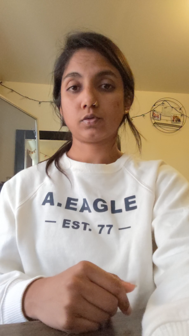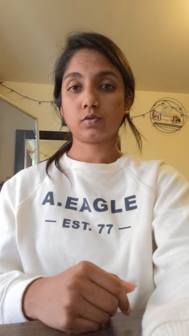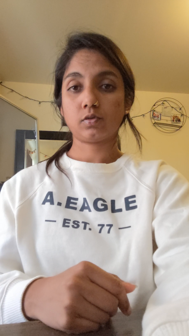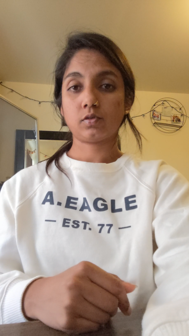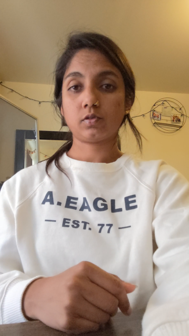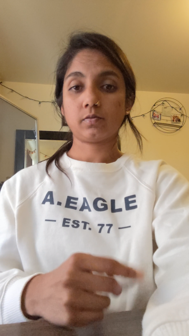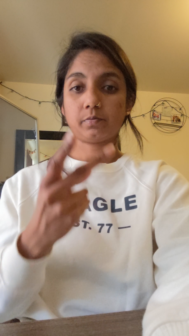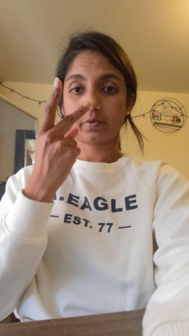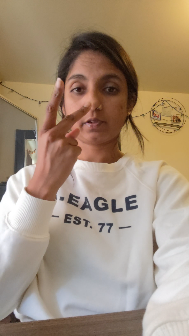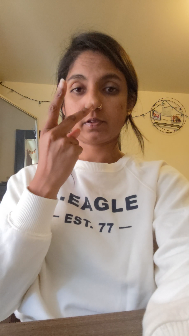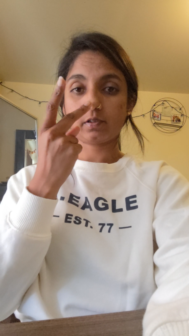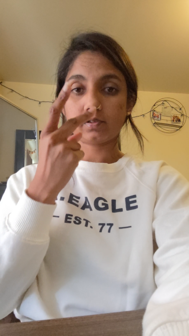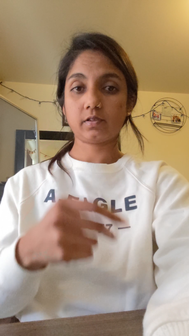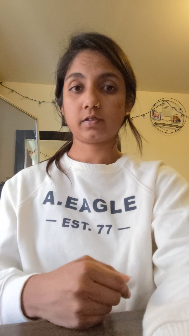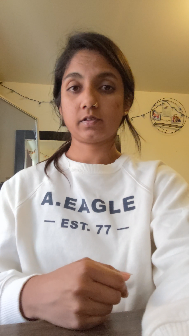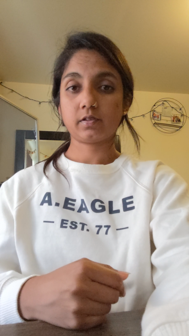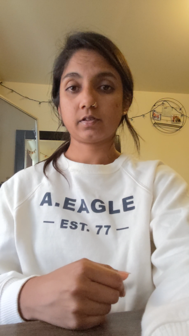penis